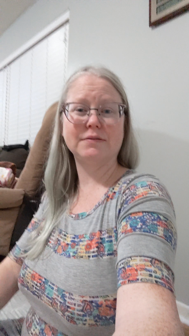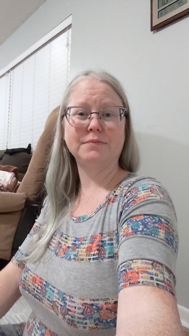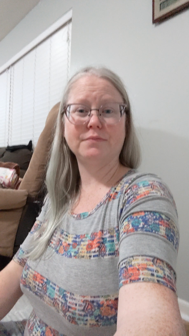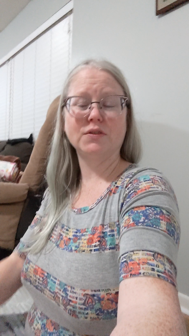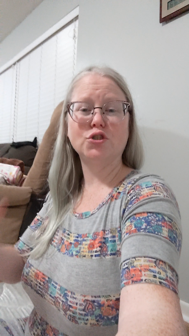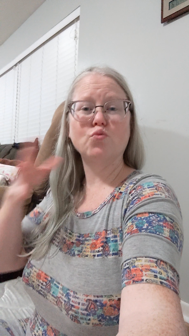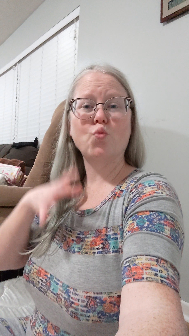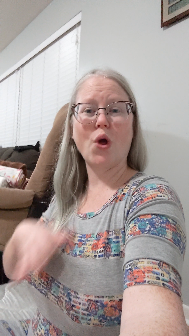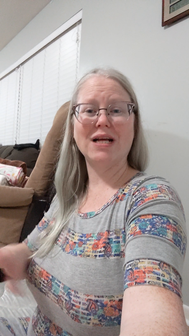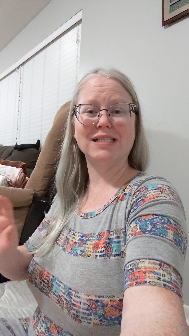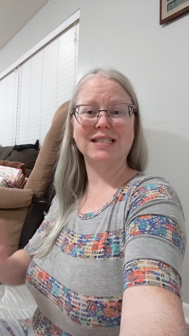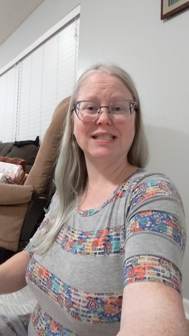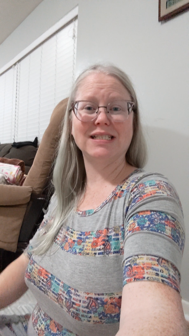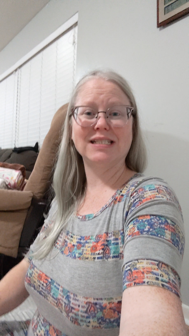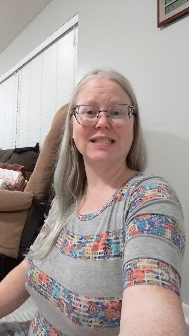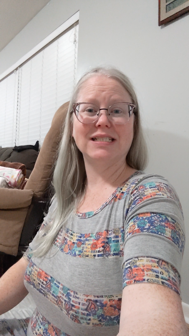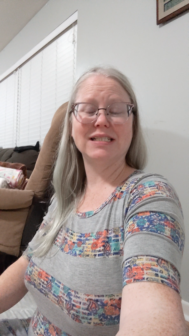dress